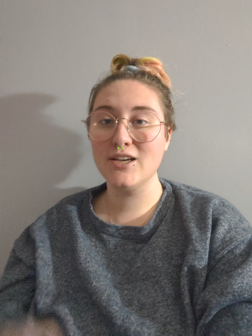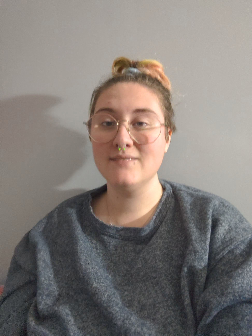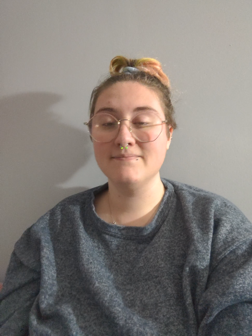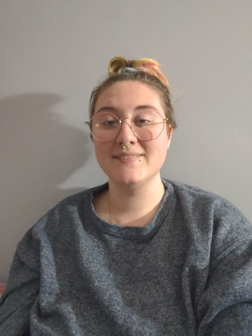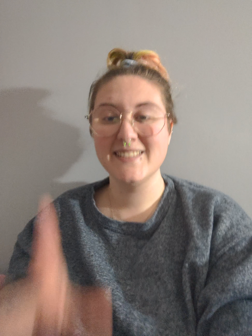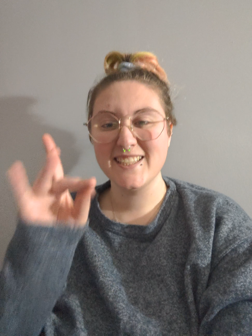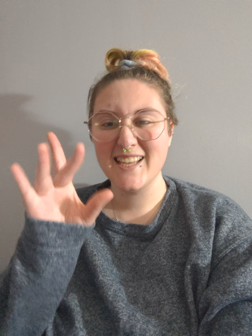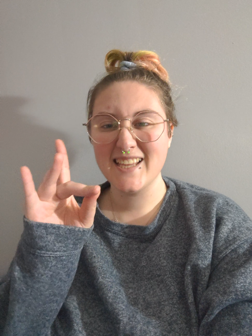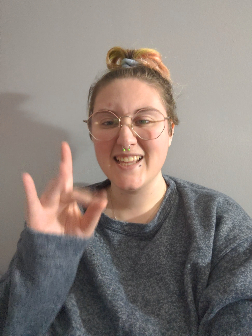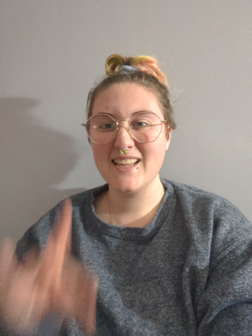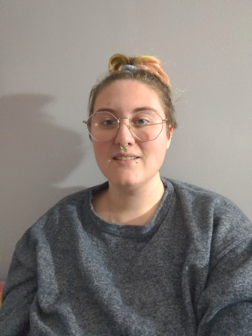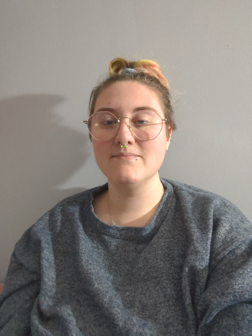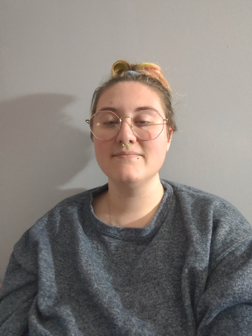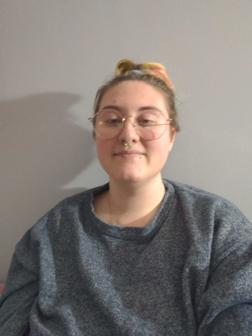sticky